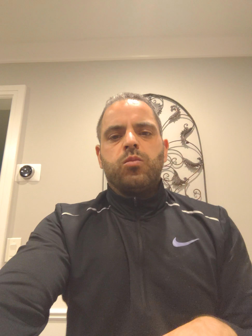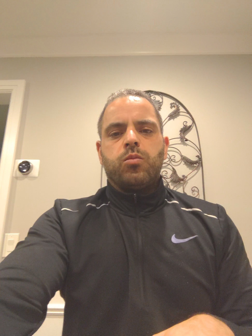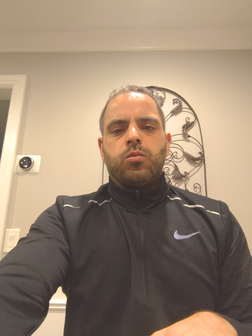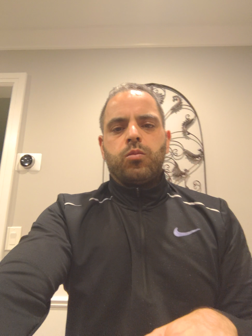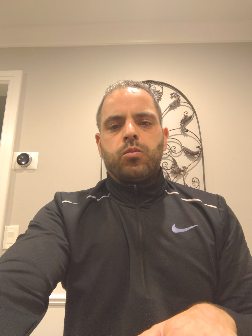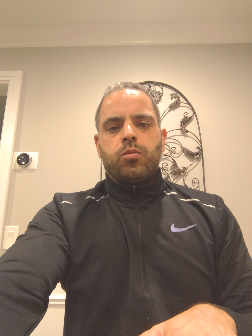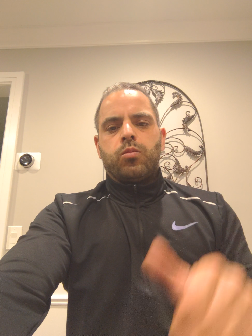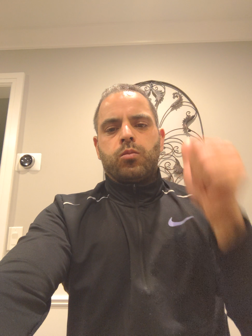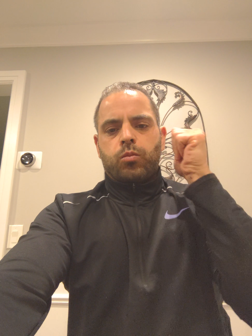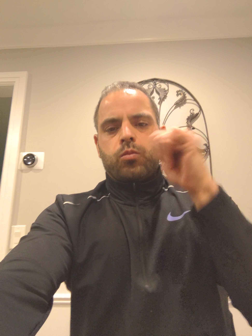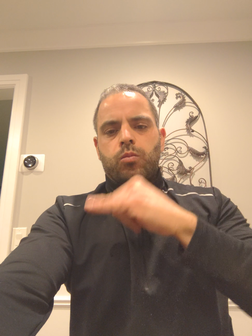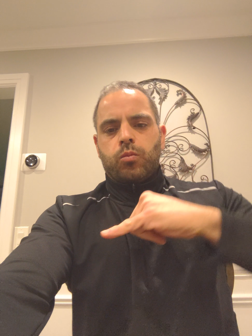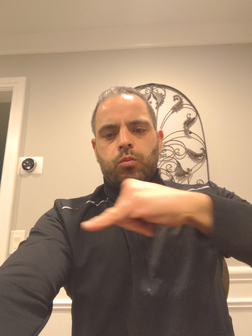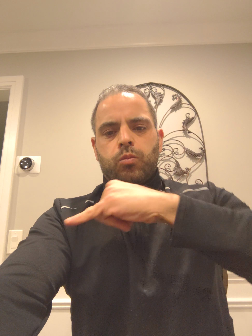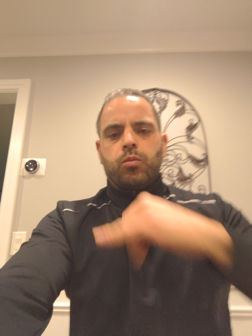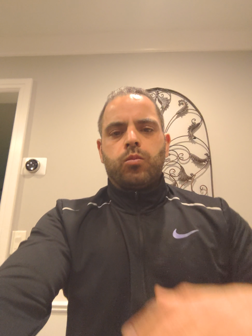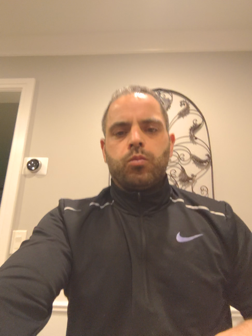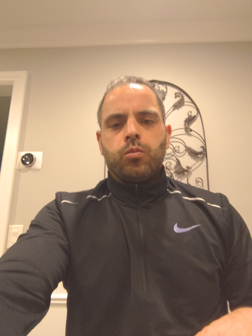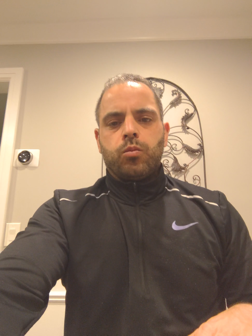backyard